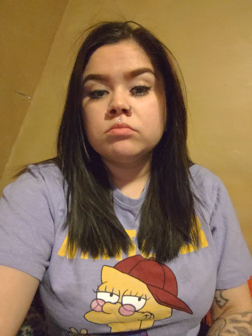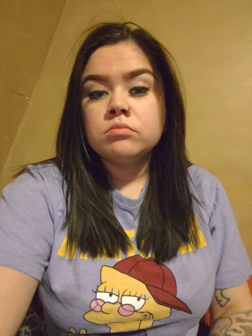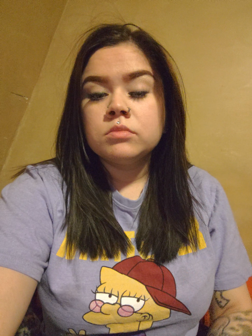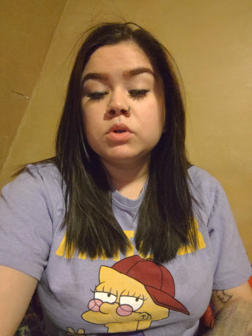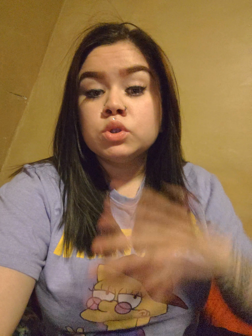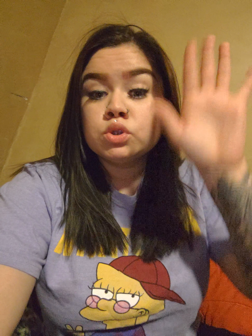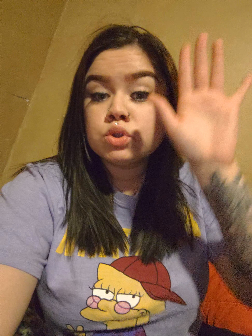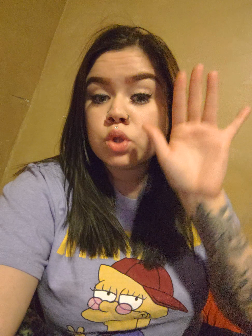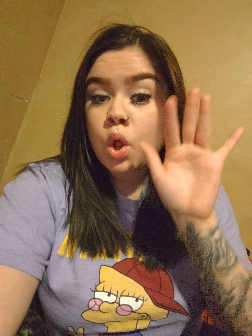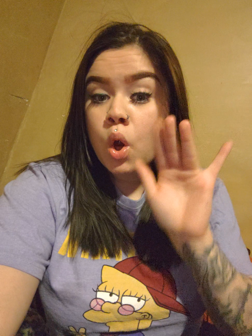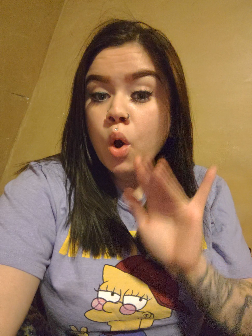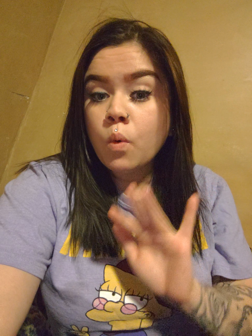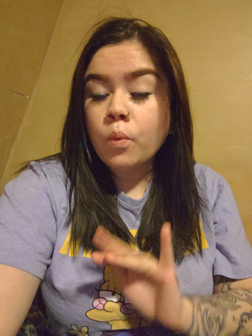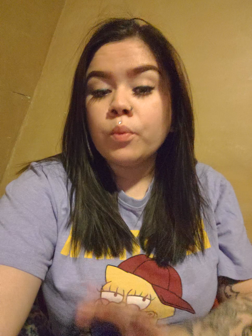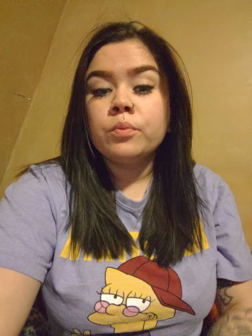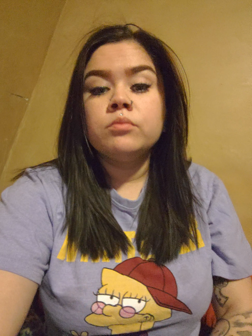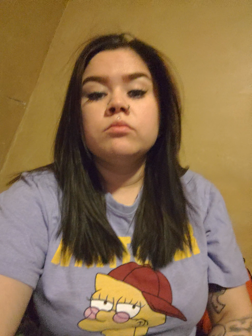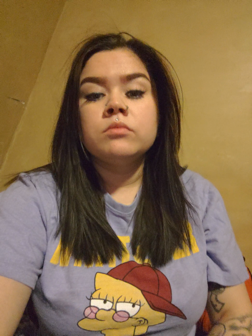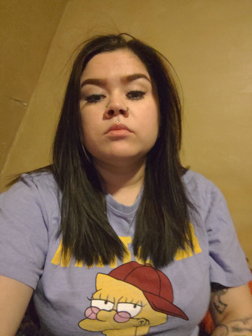snow